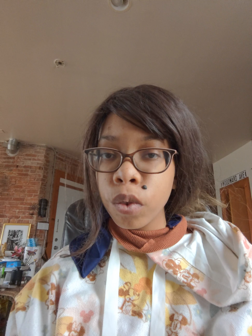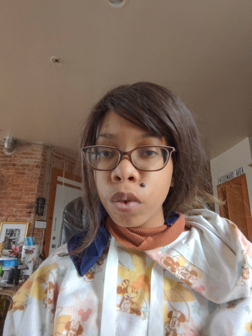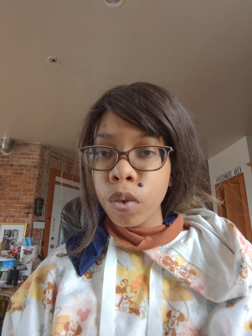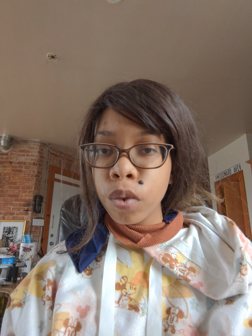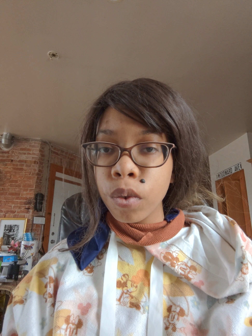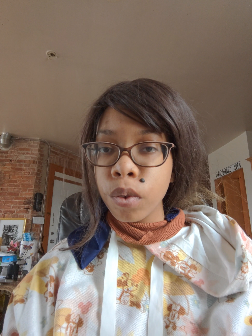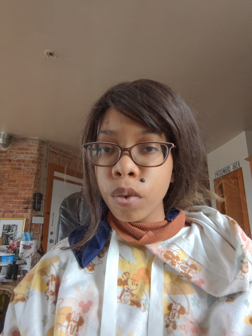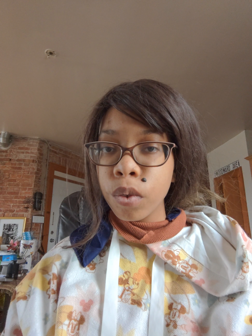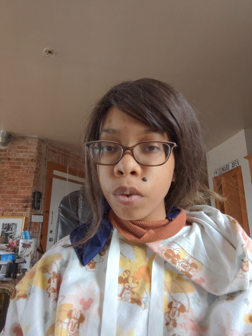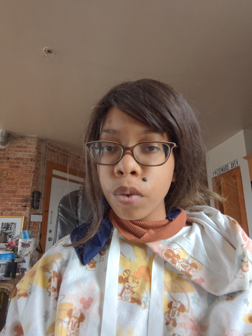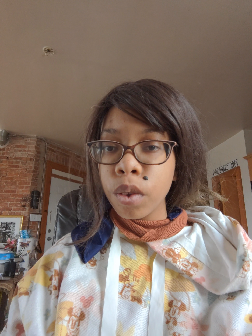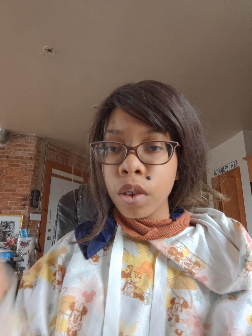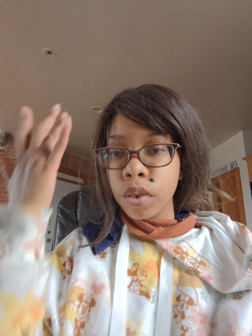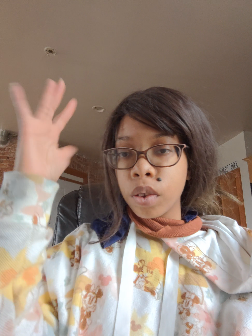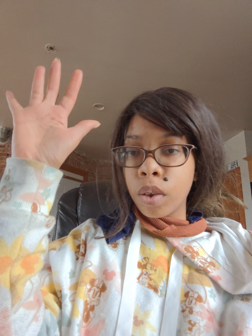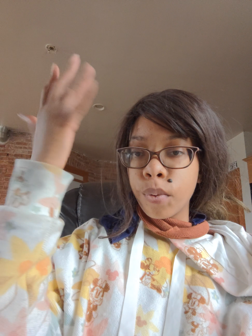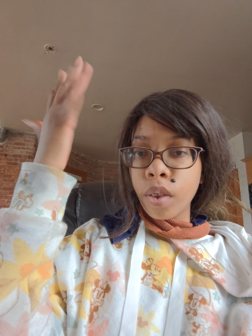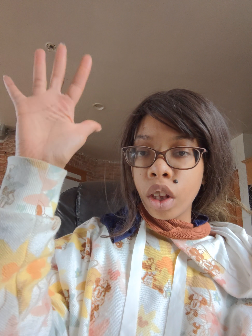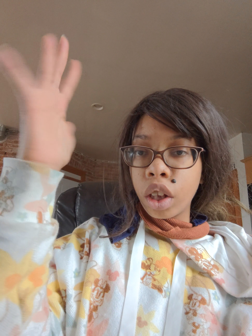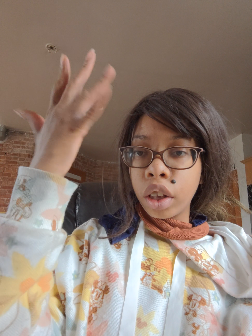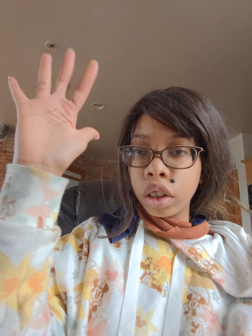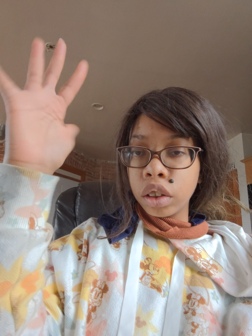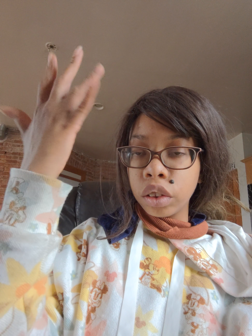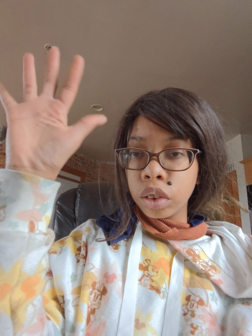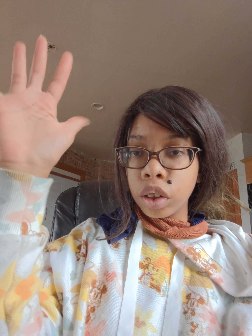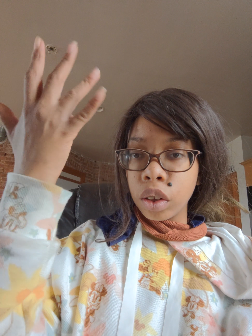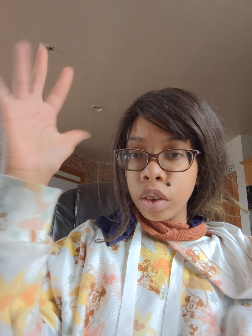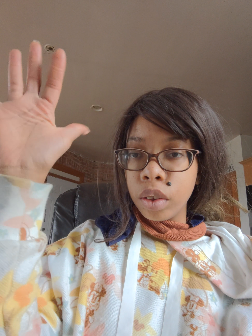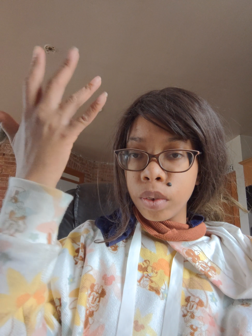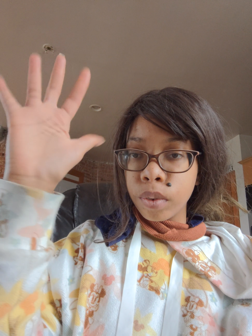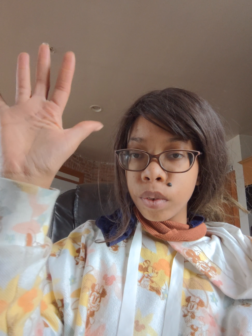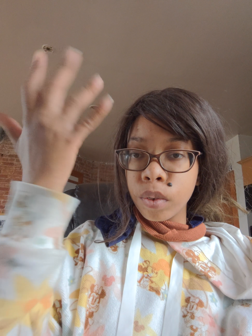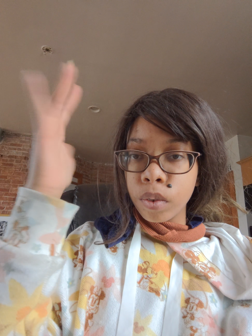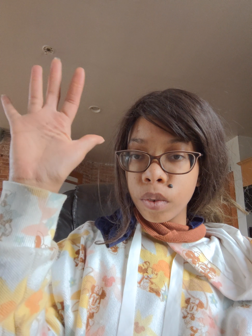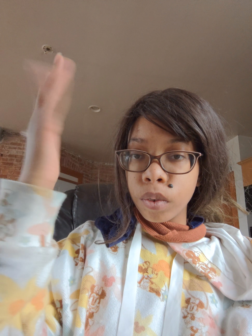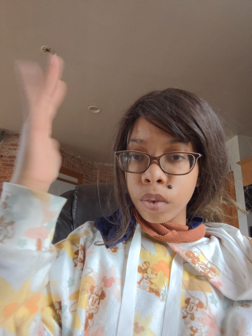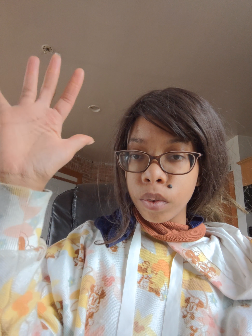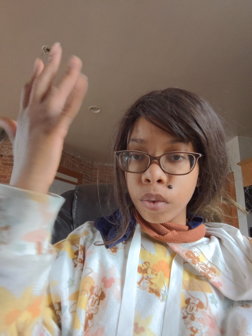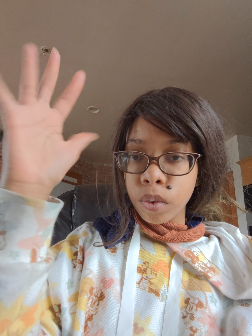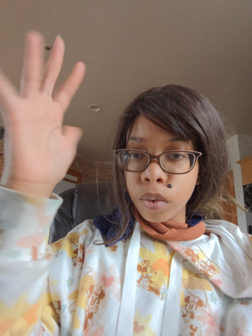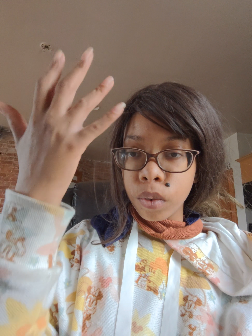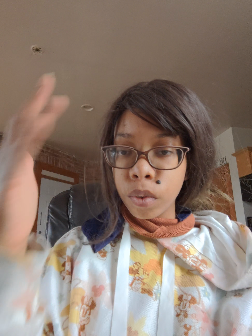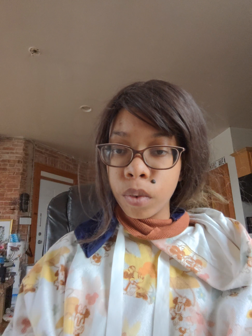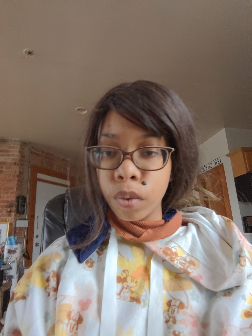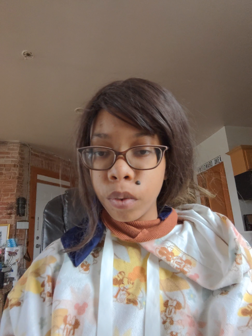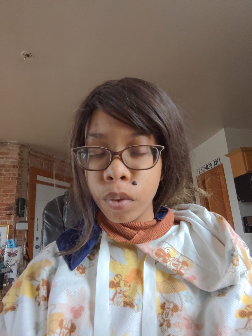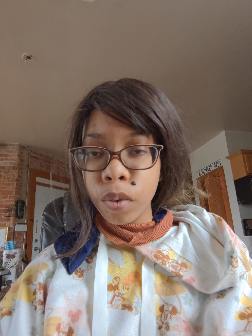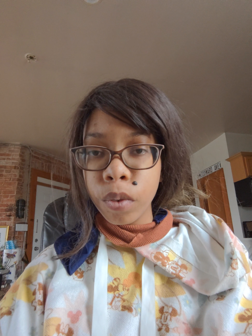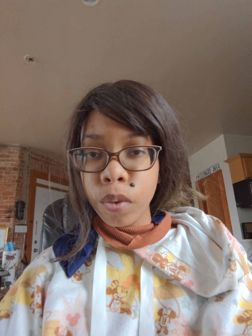tree